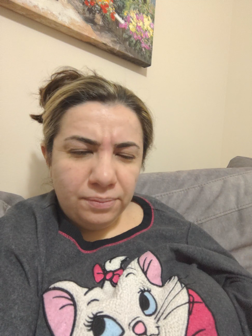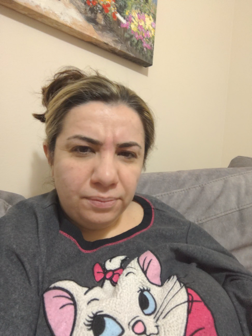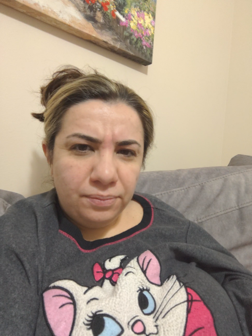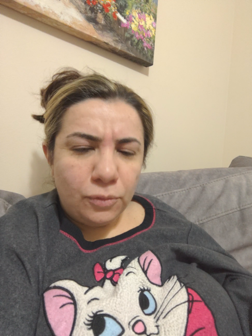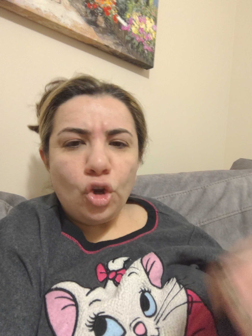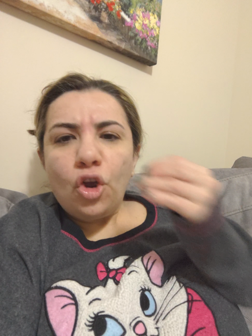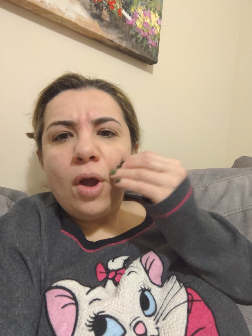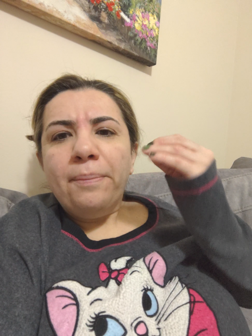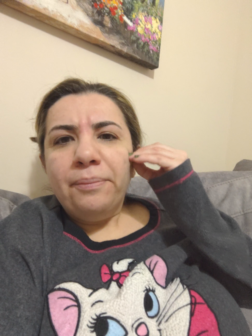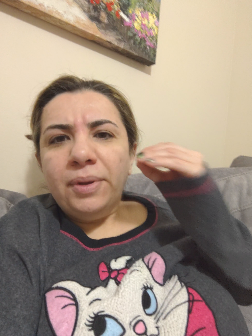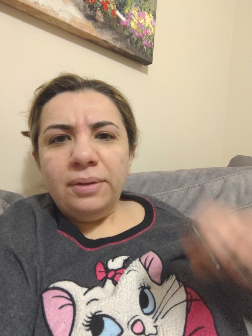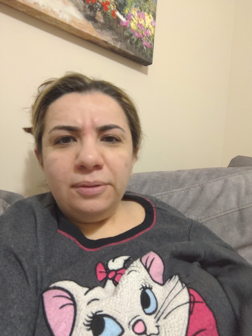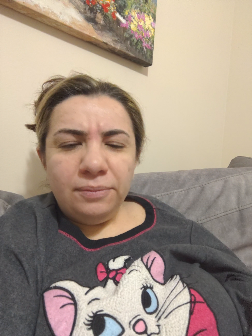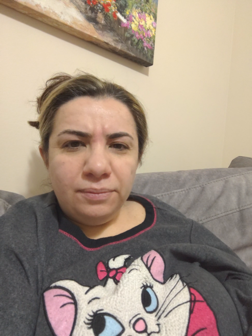home